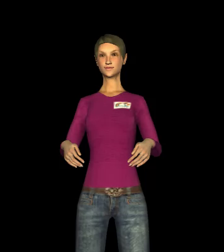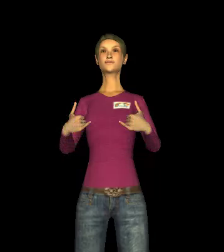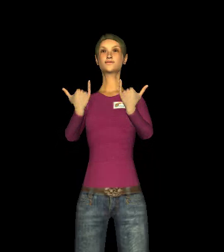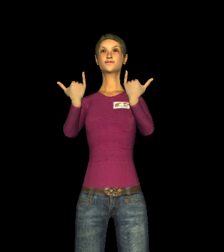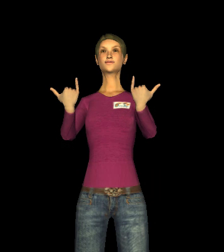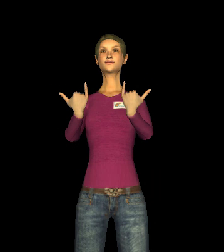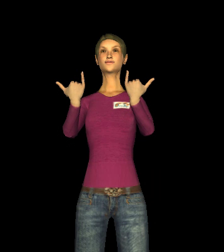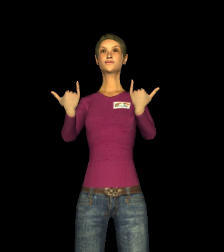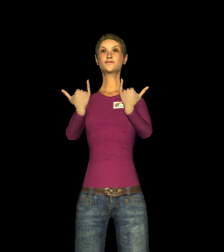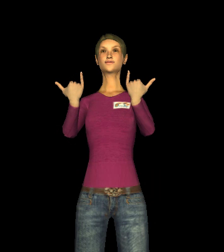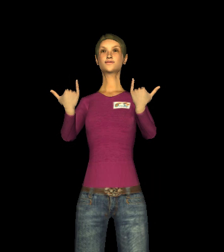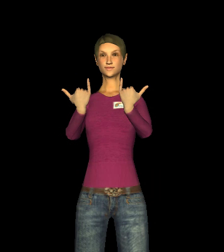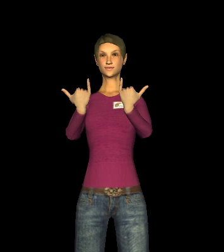يلعب